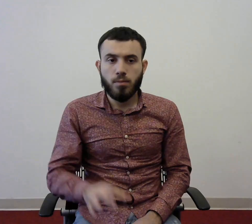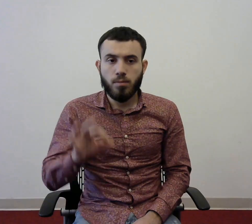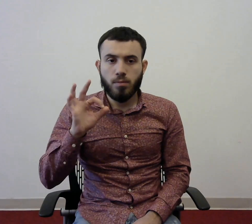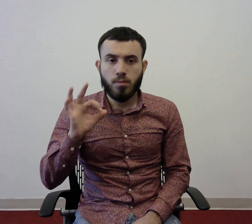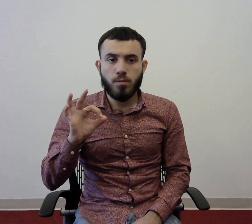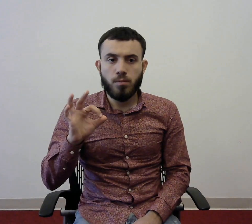O